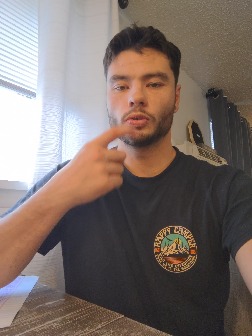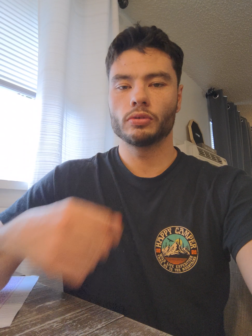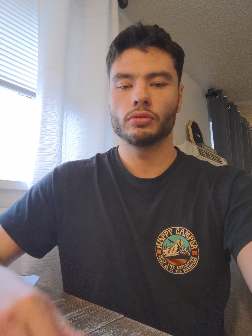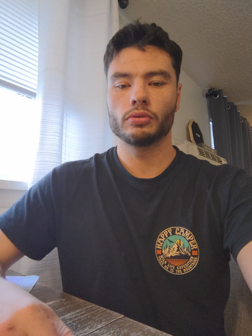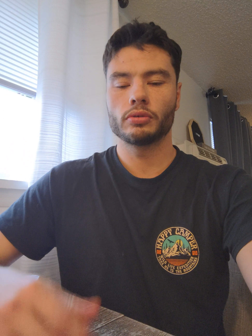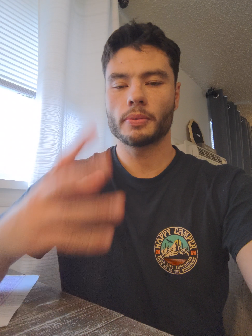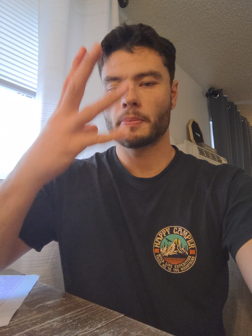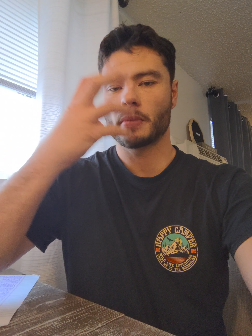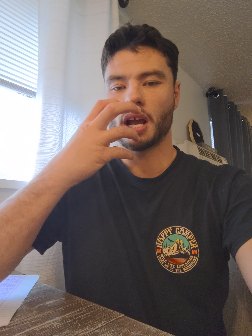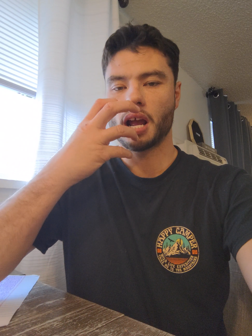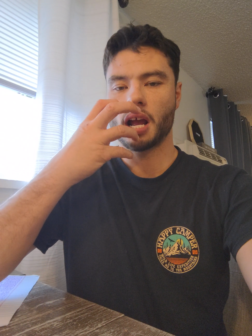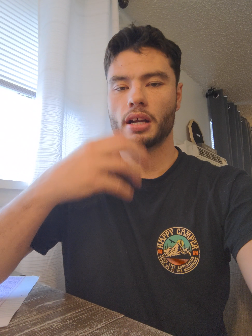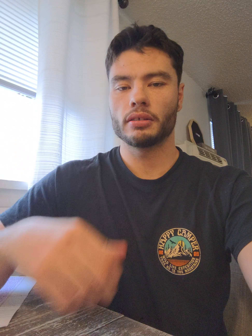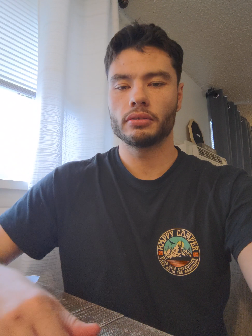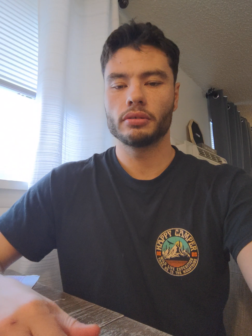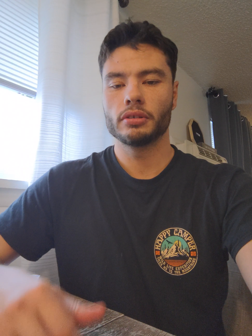mad